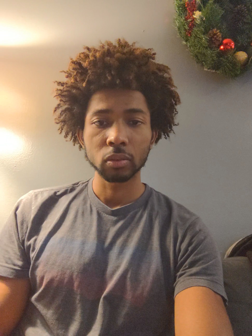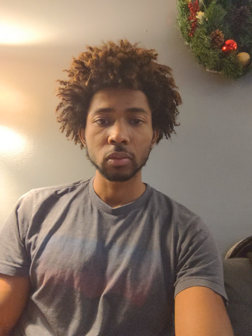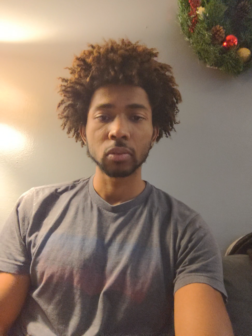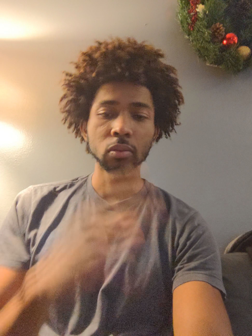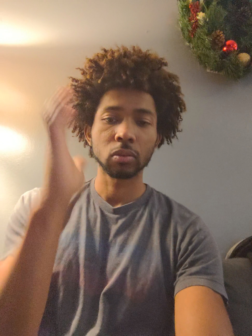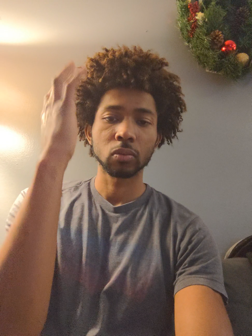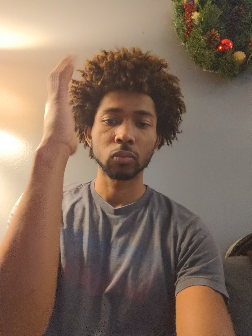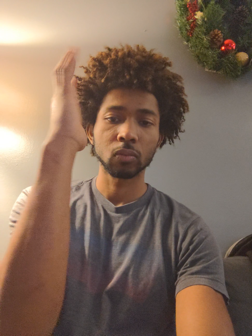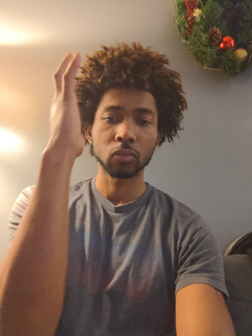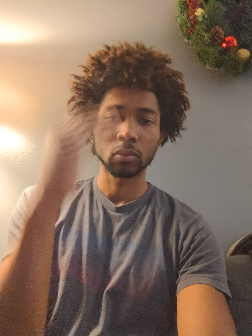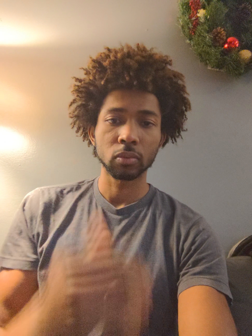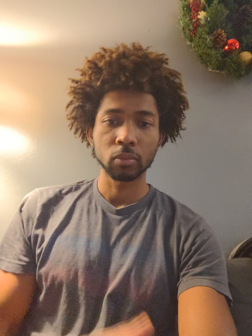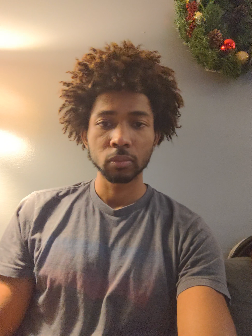tree